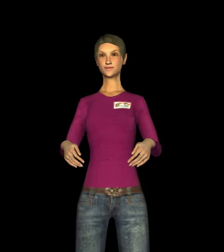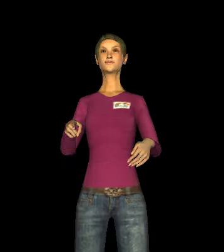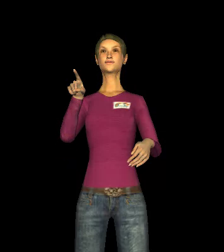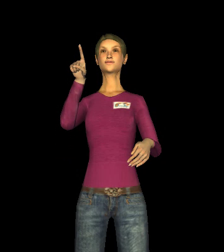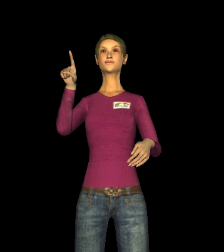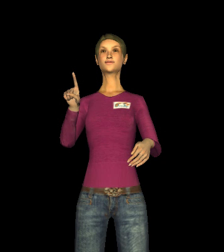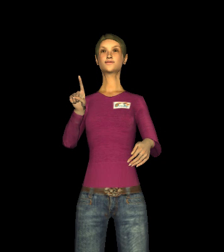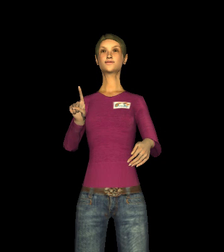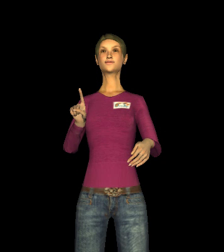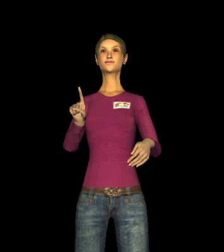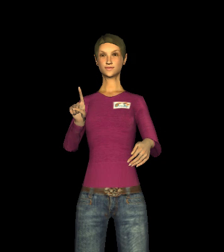يستجوب